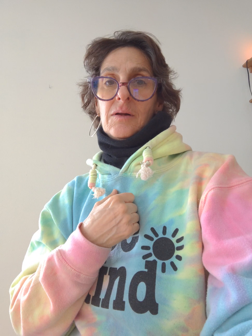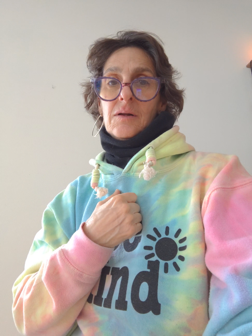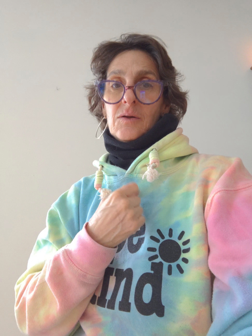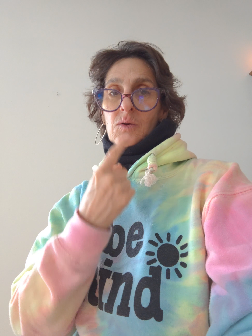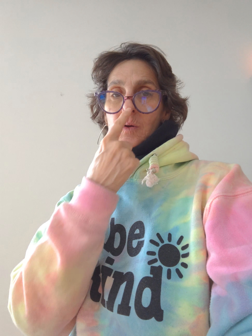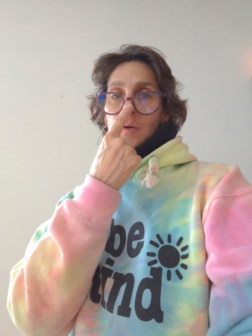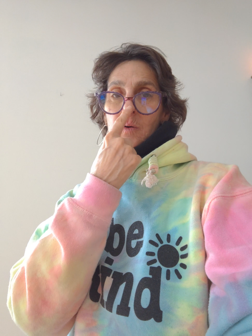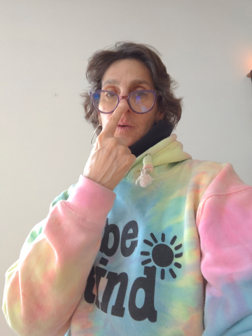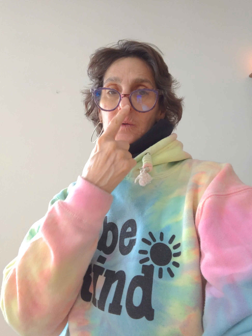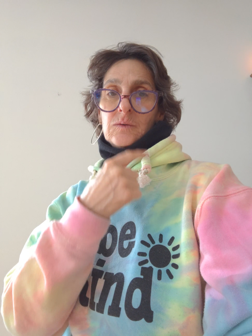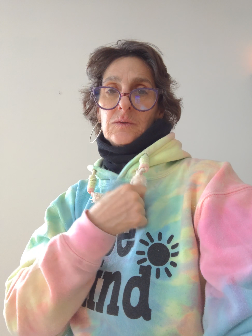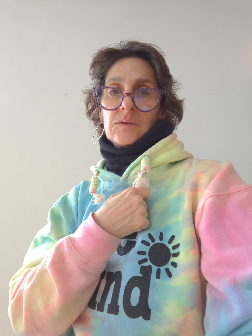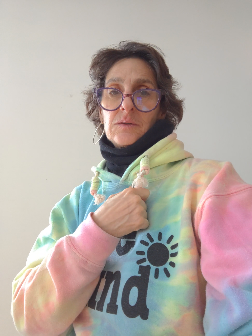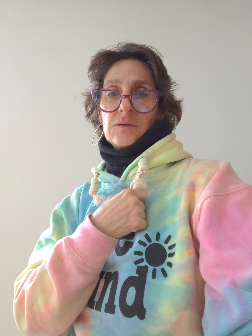nose